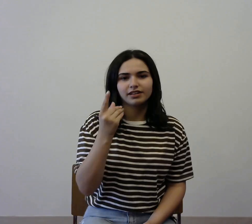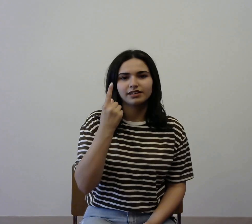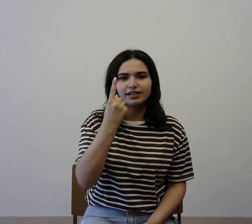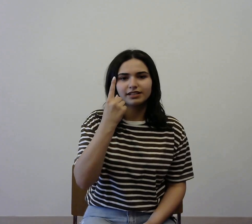1